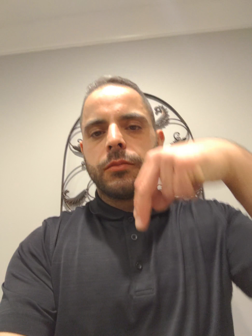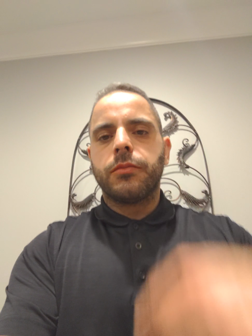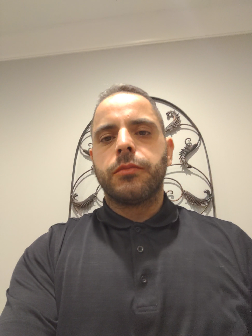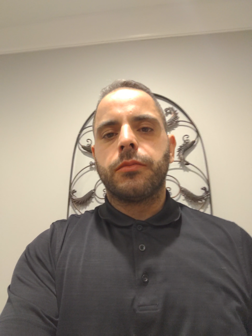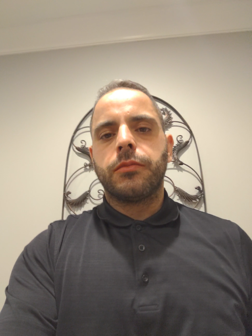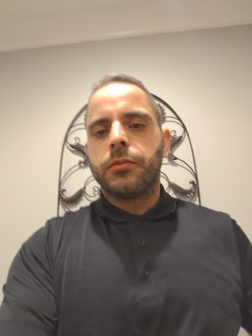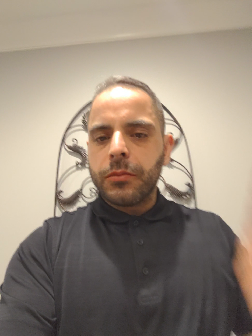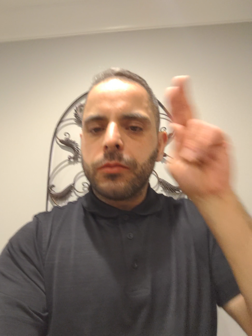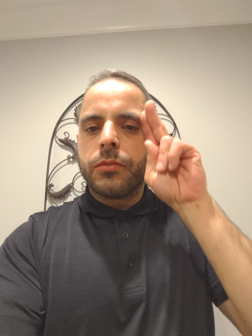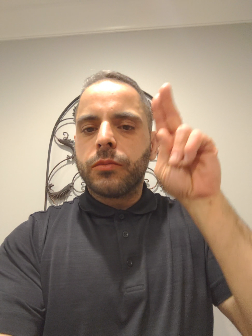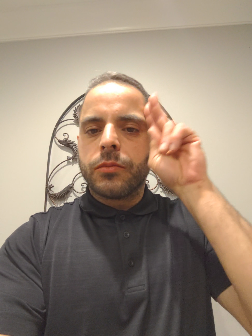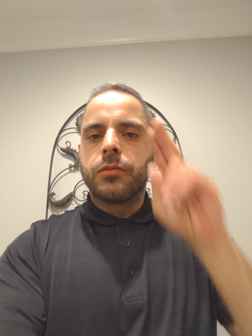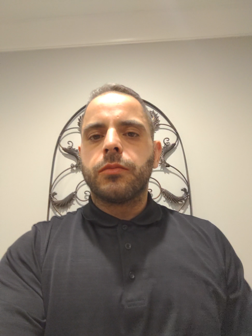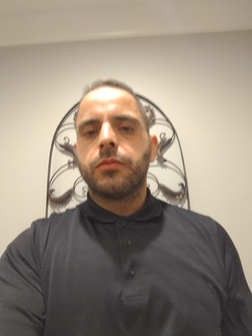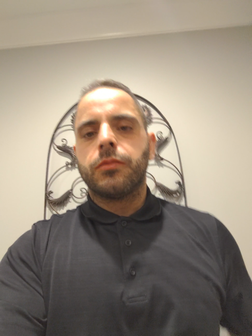uncle